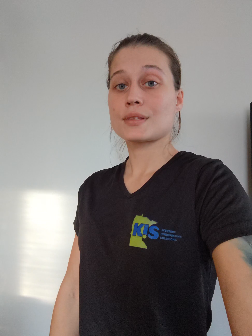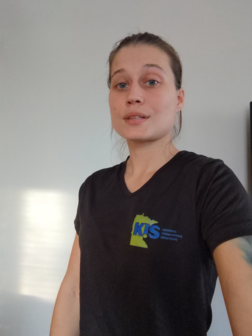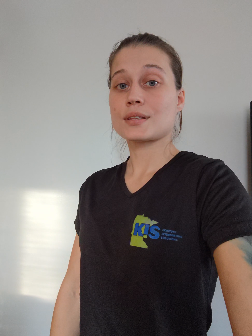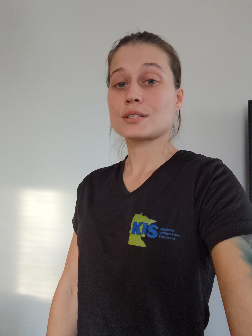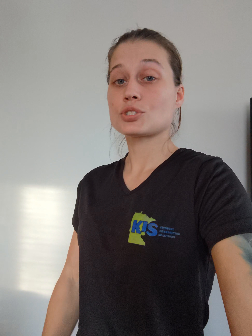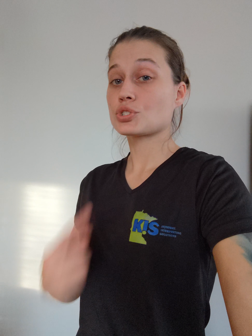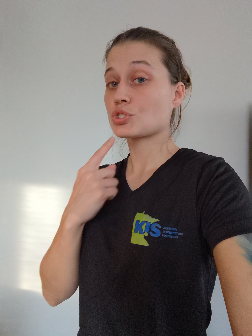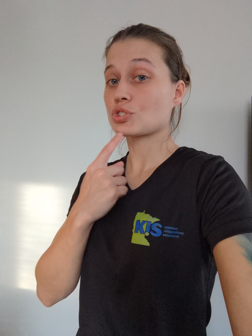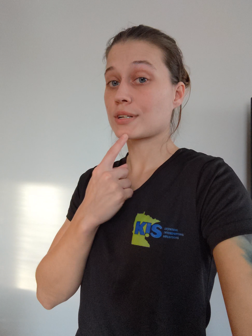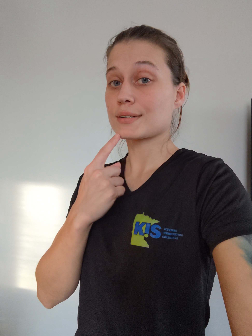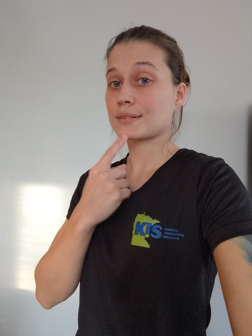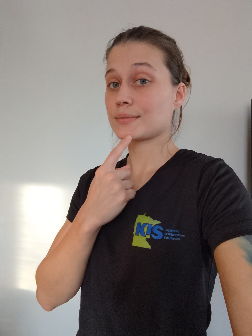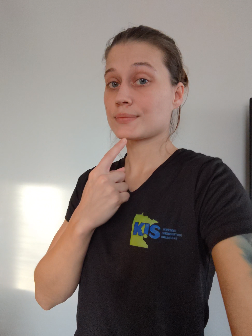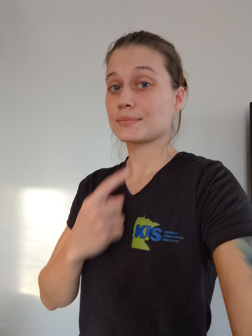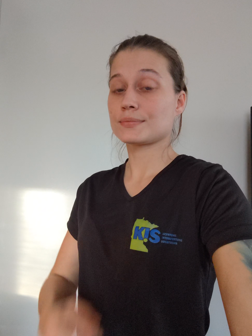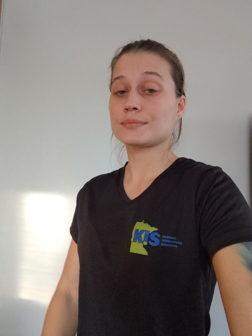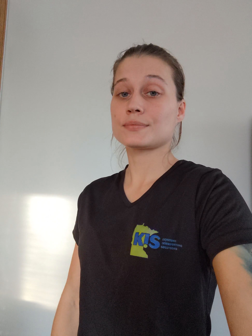chin